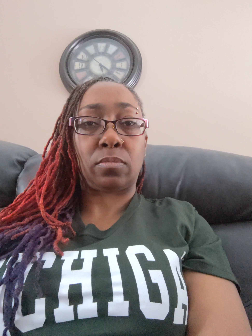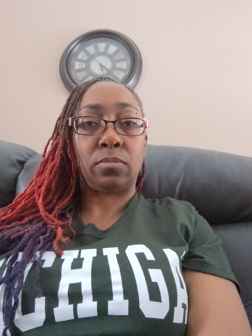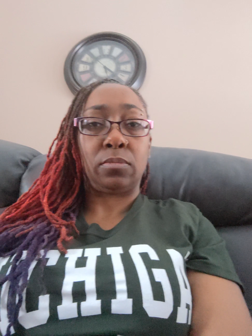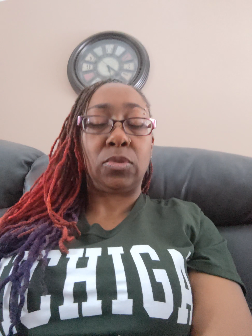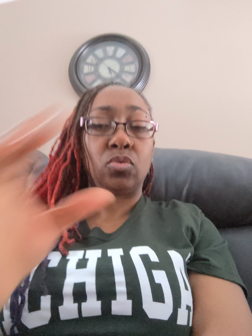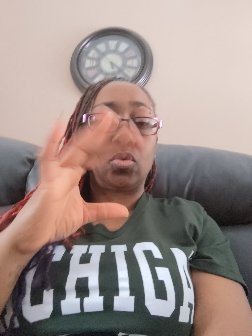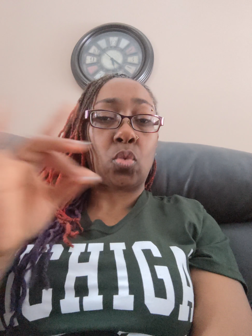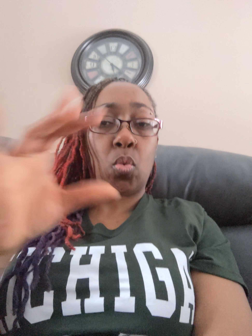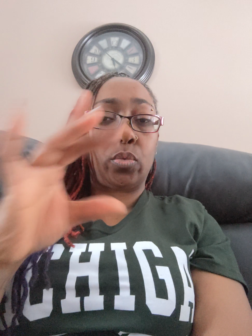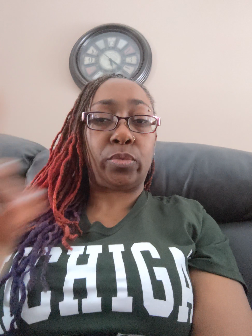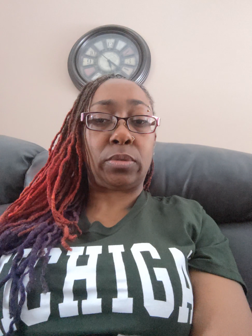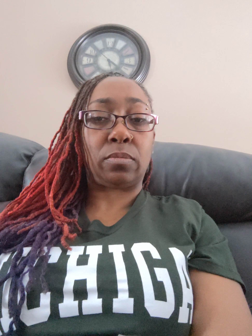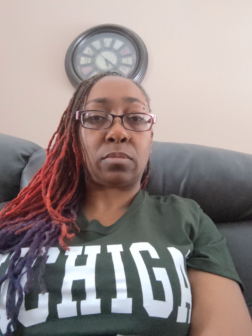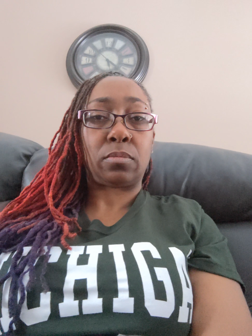story